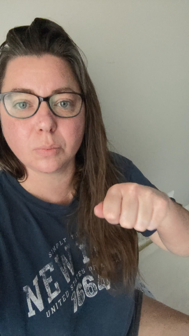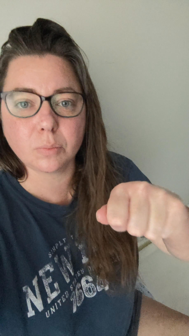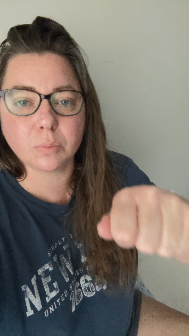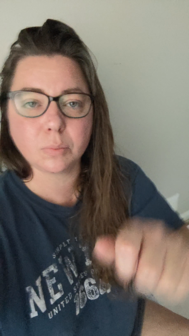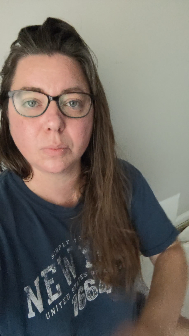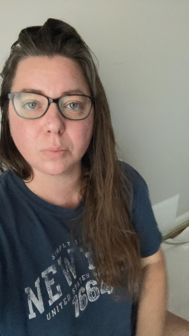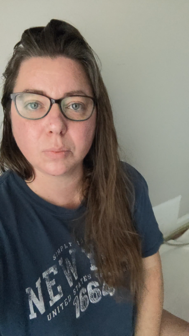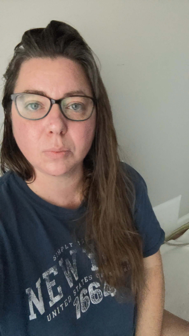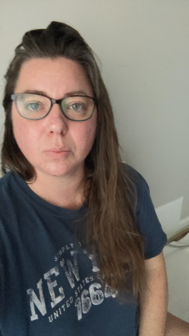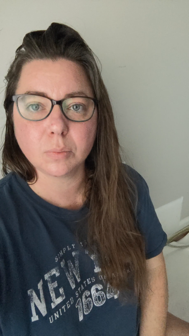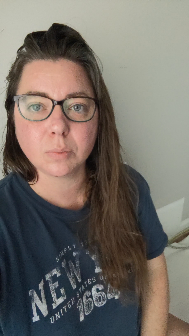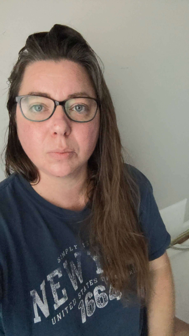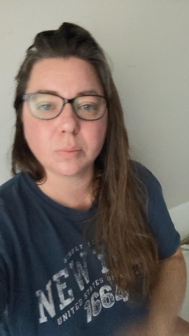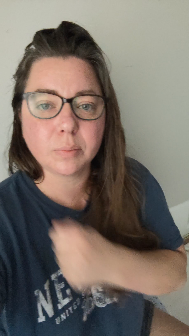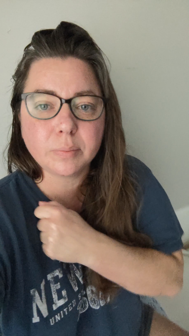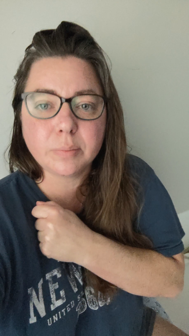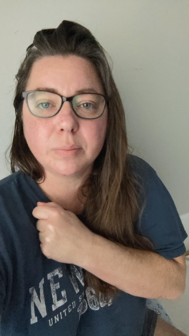hug